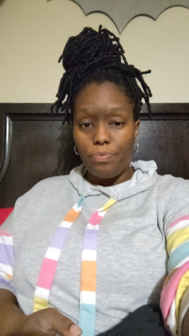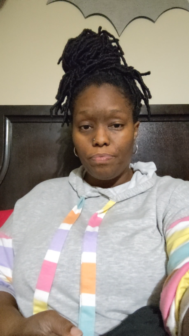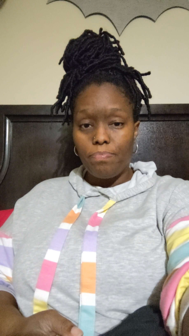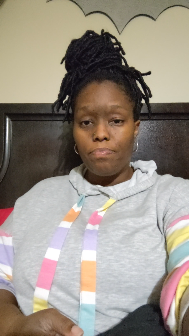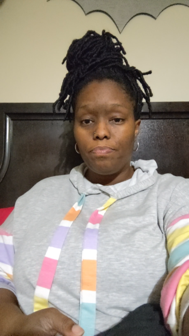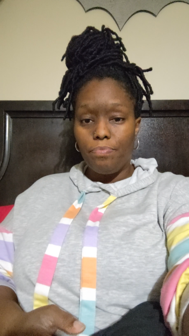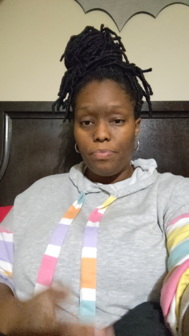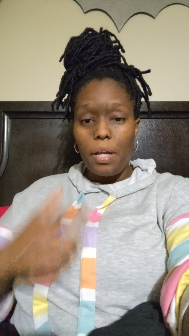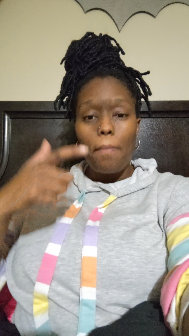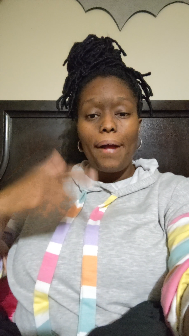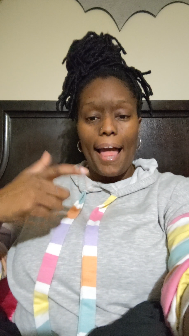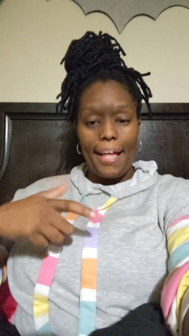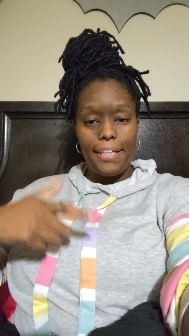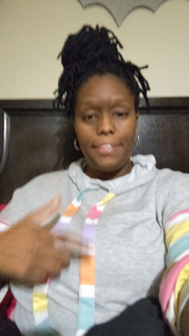plate